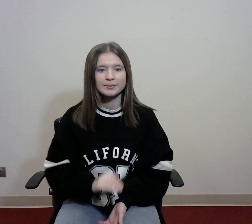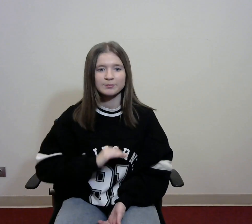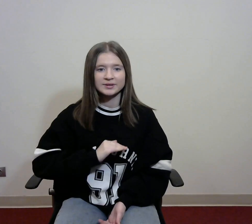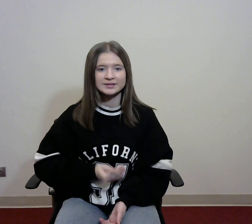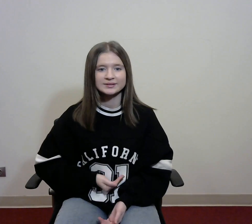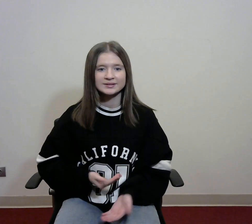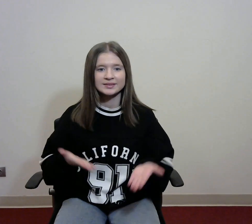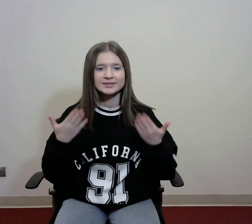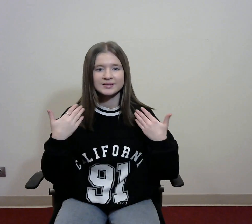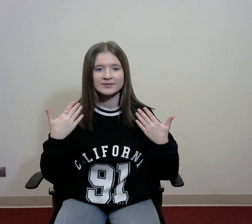bağ